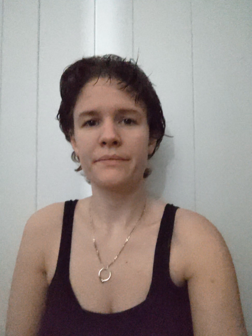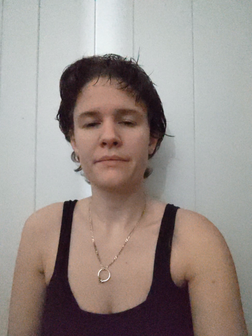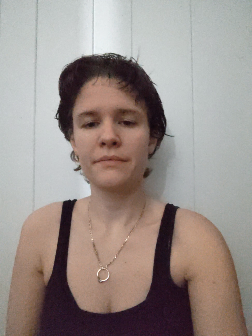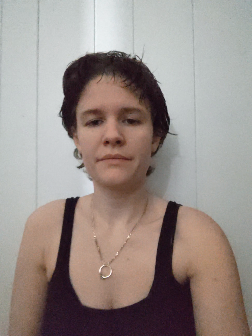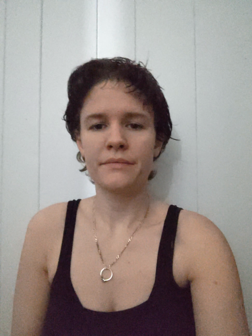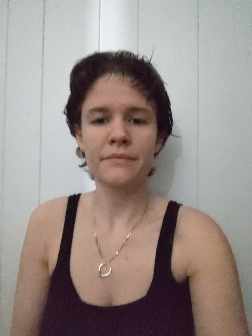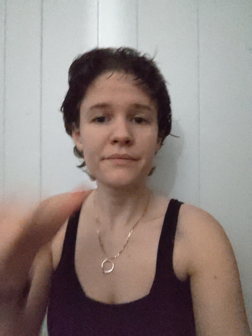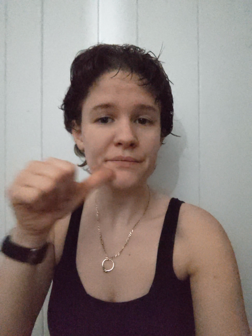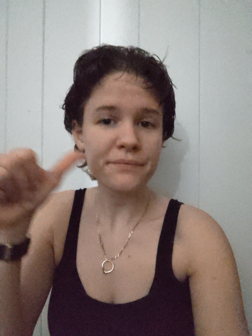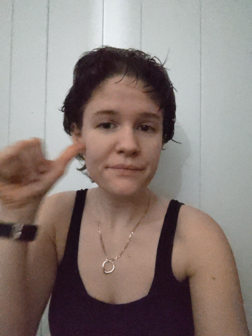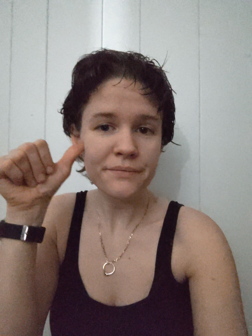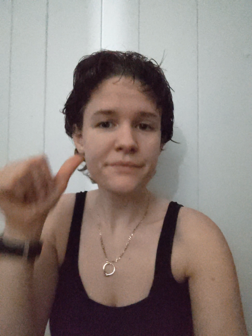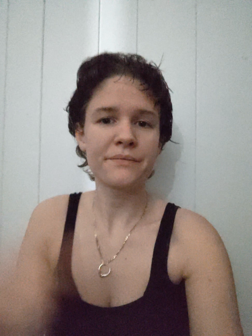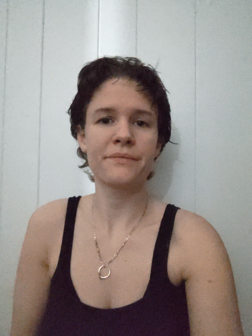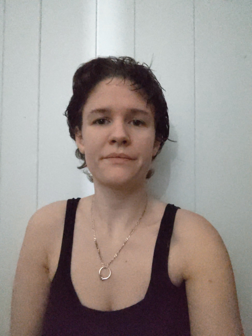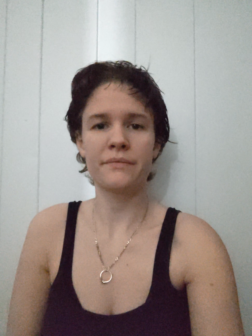yesterday